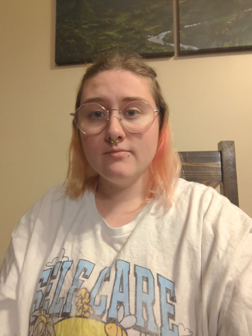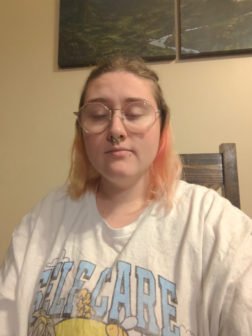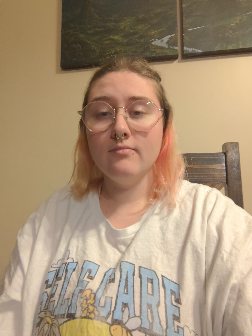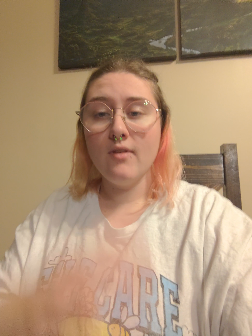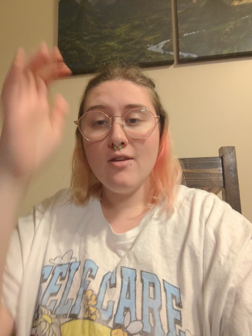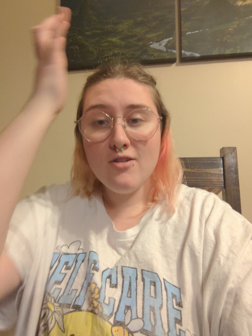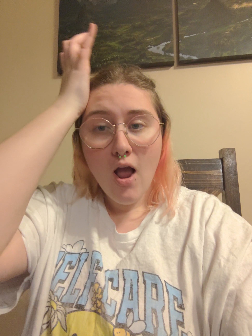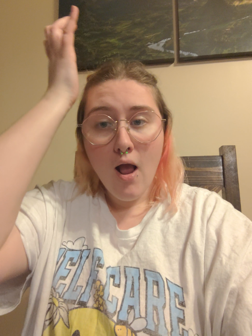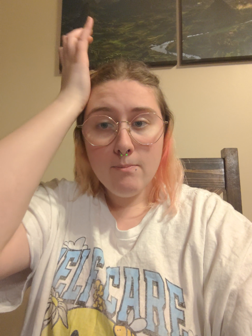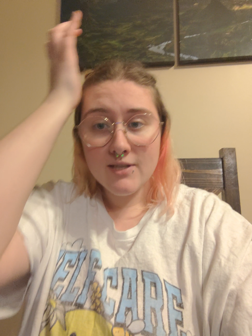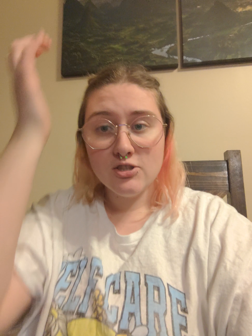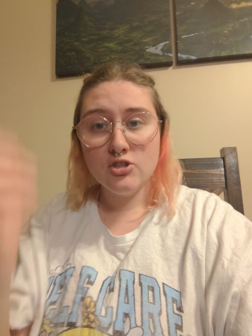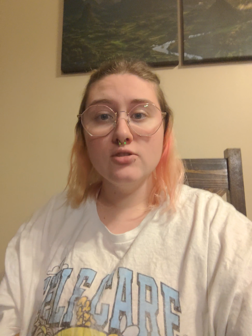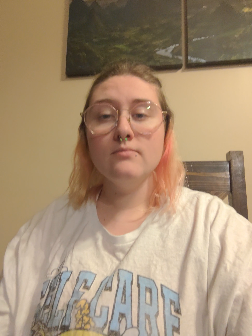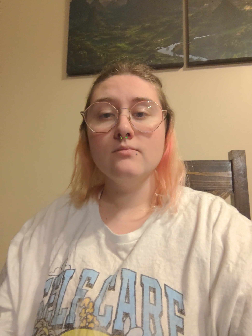garbage